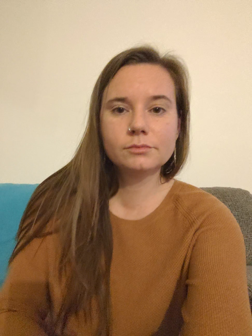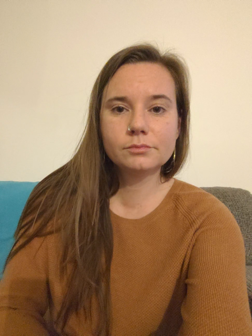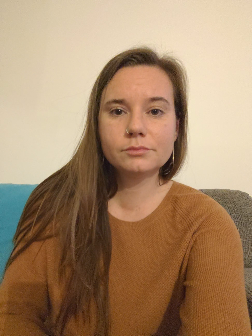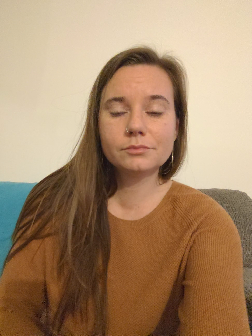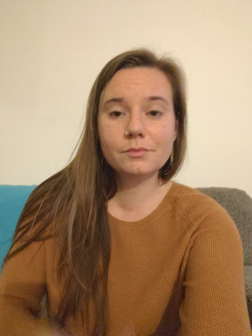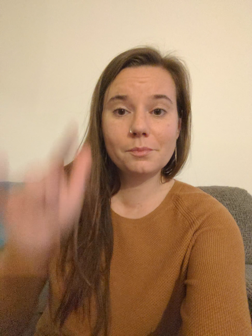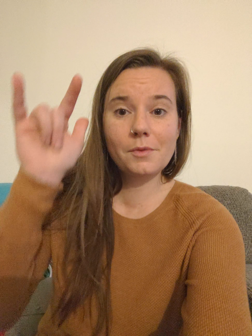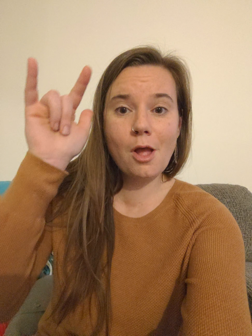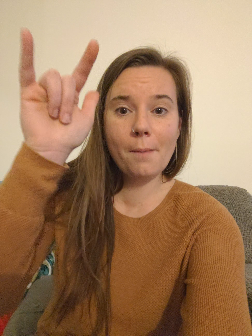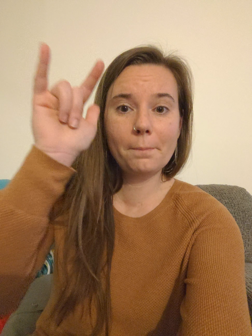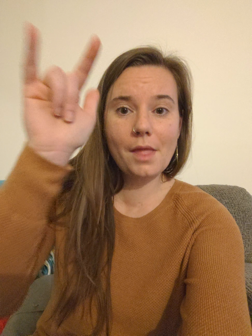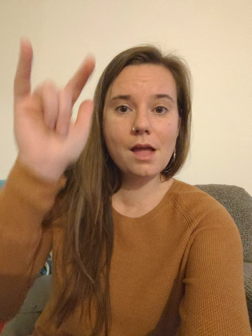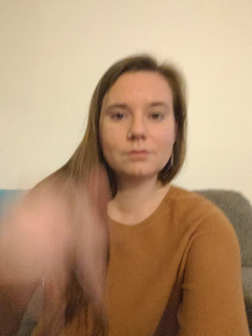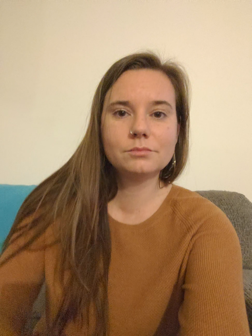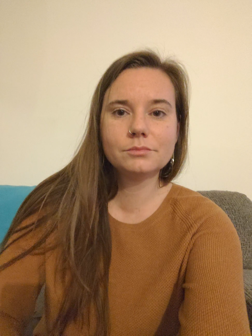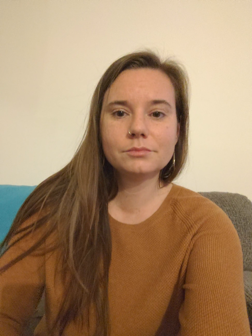airplane